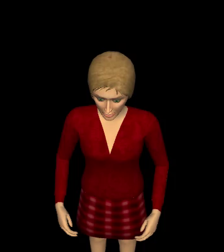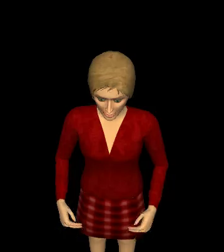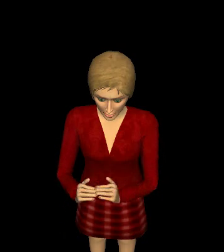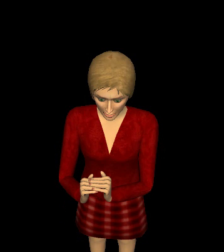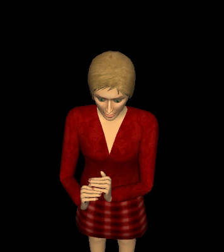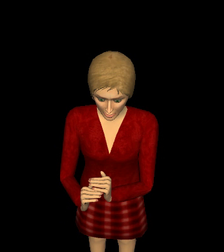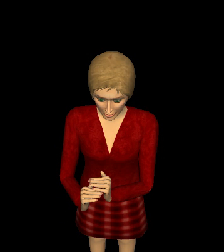تحت